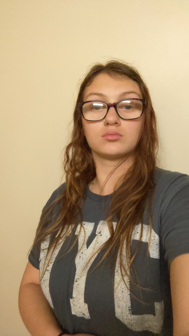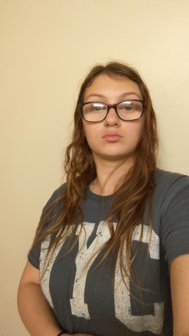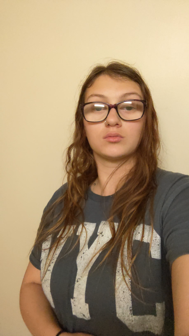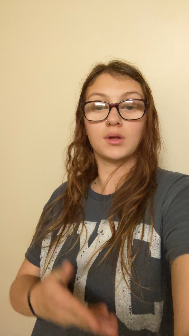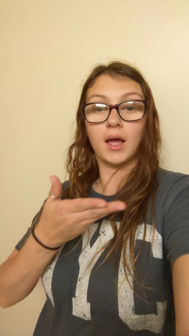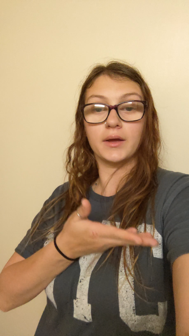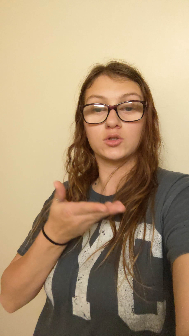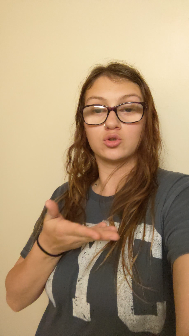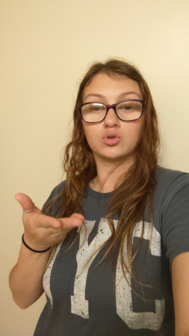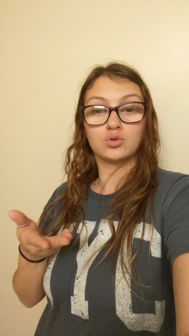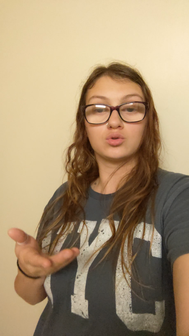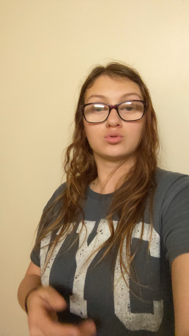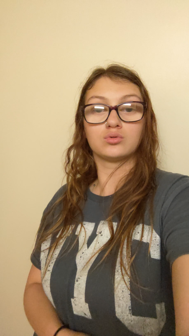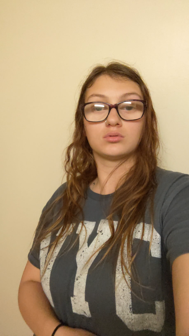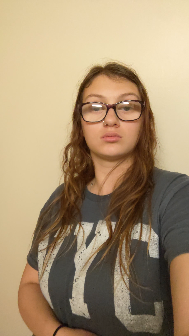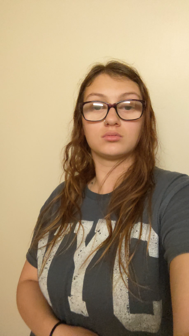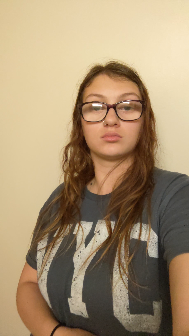carry